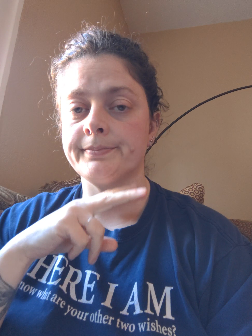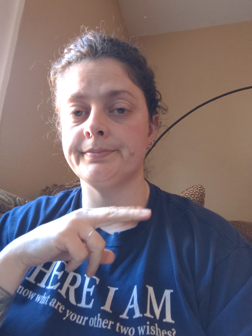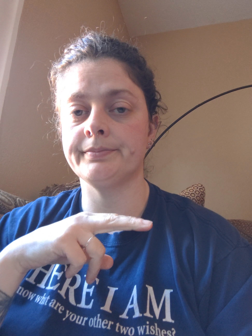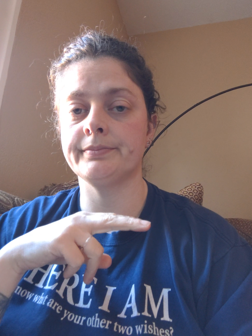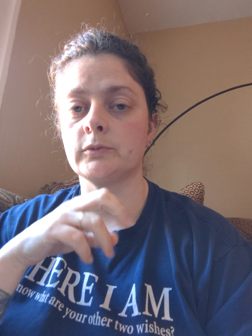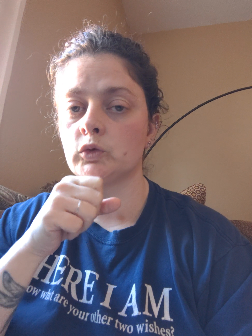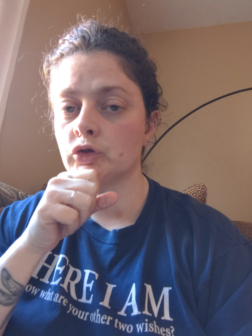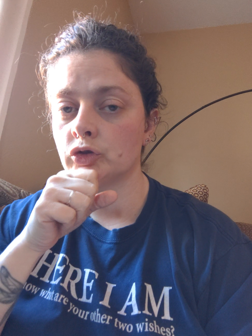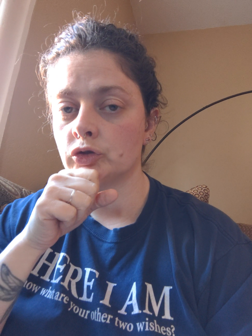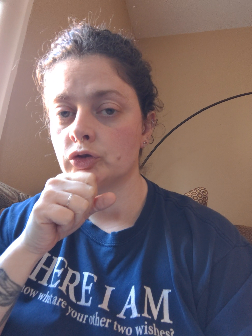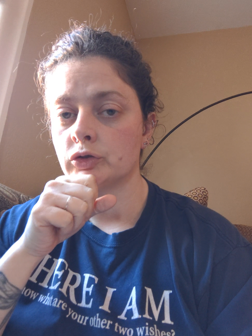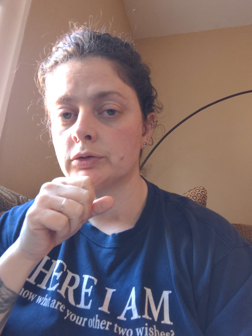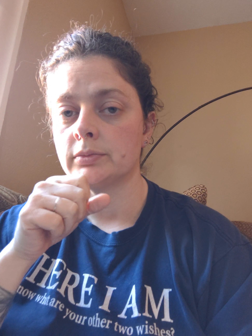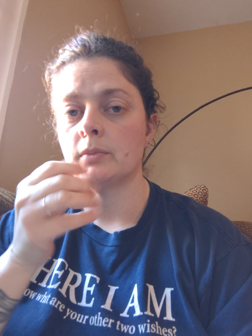orange